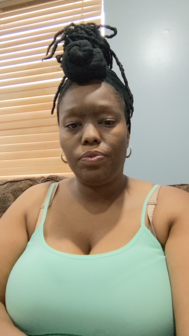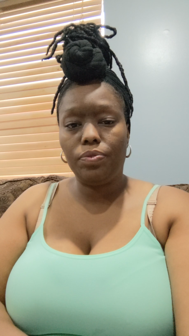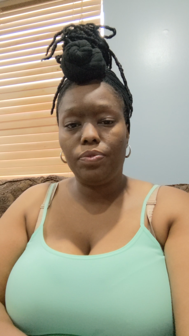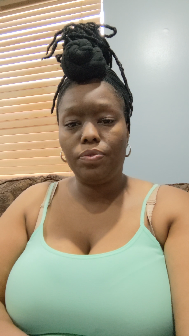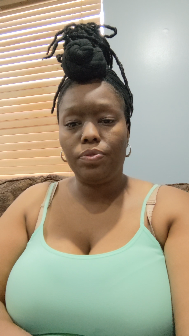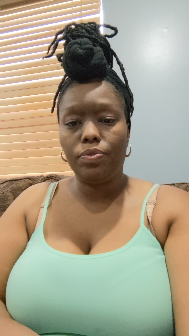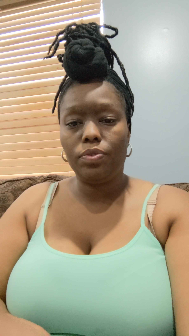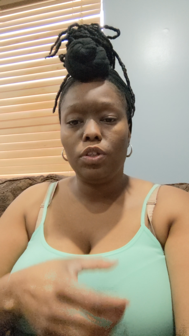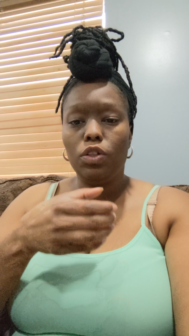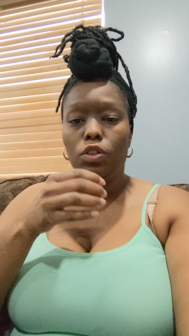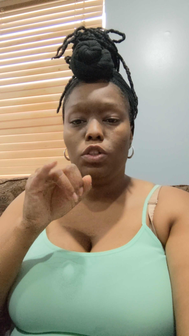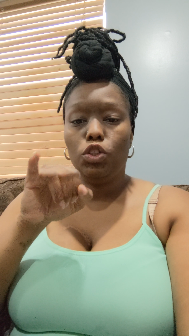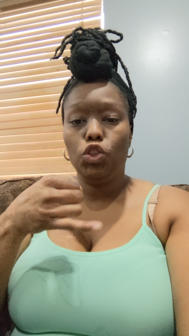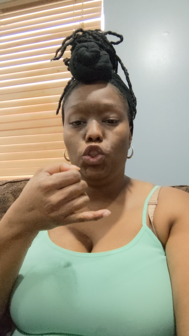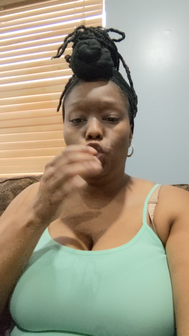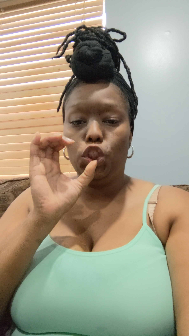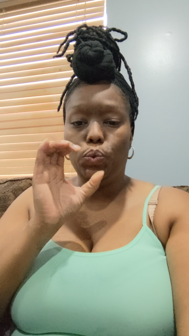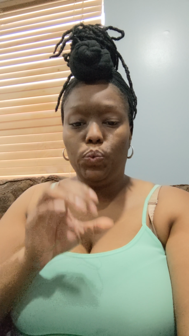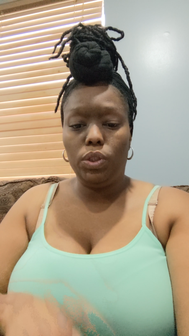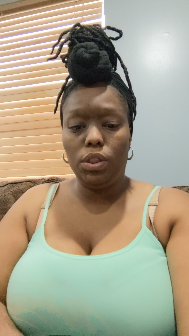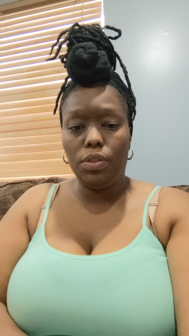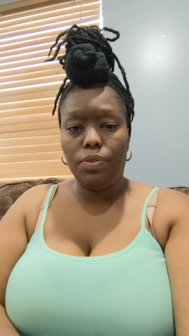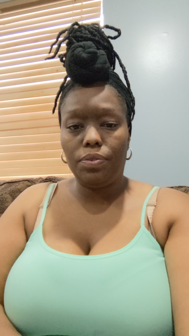juice